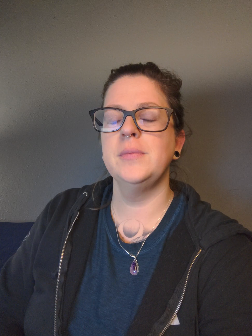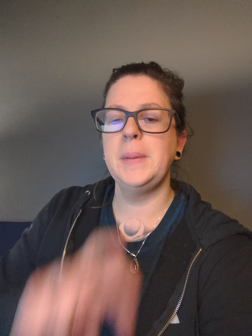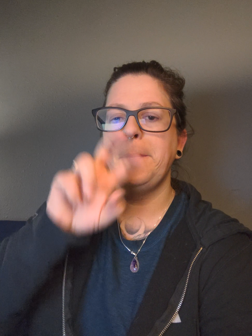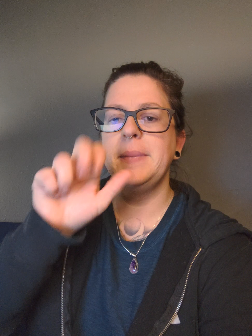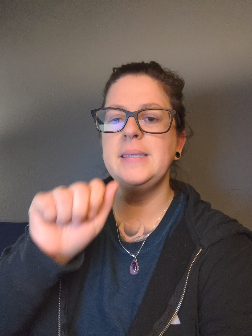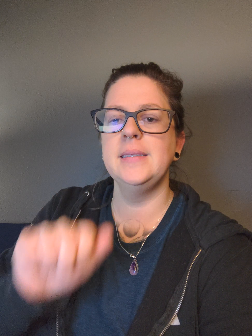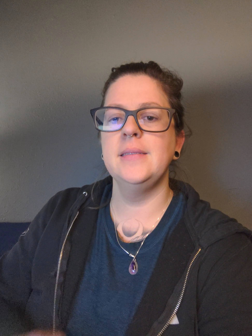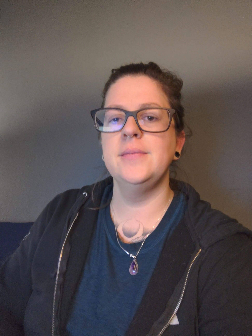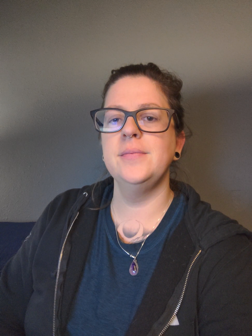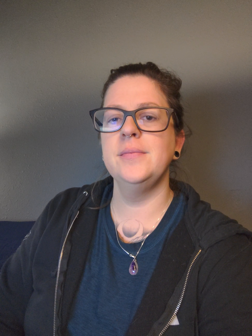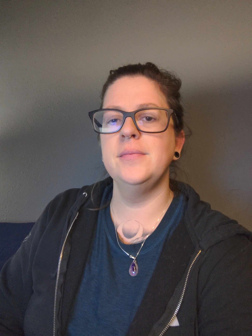pizza